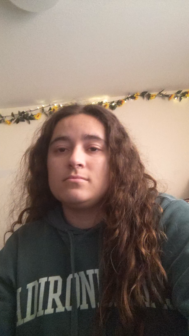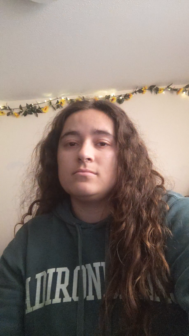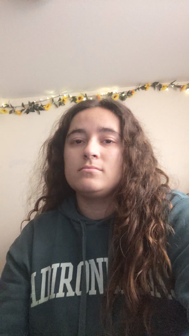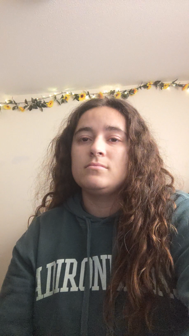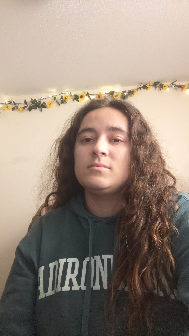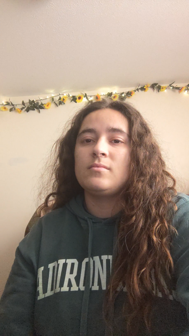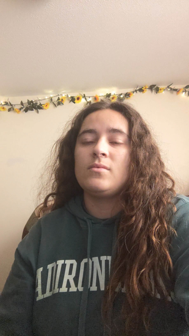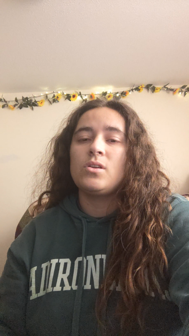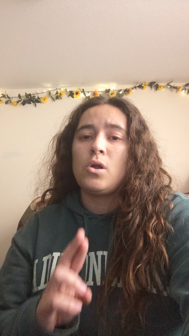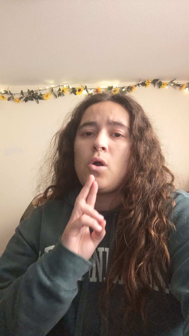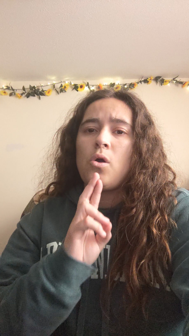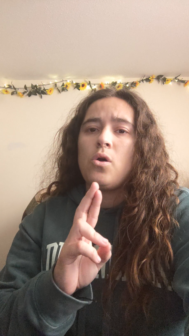are